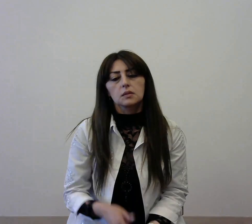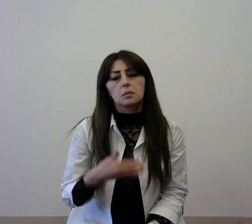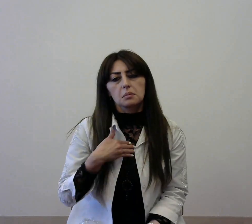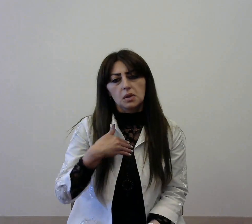mən